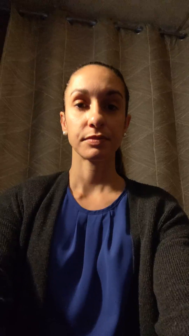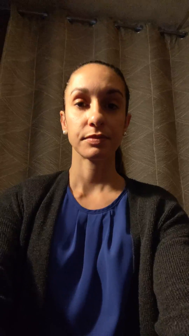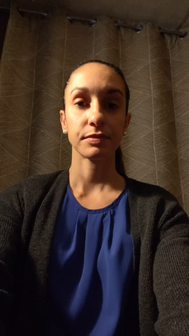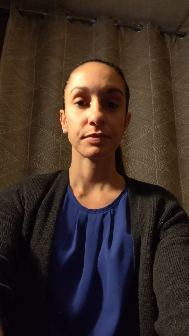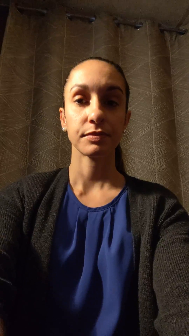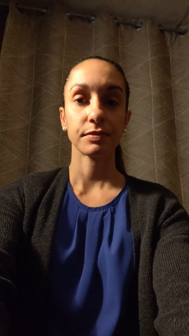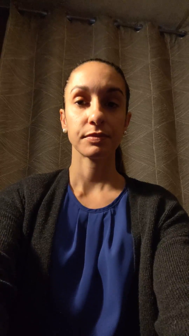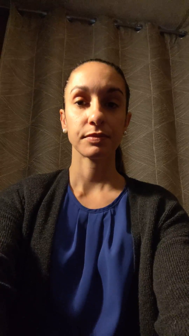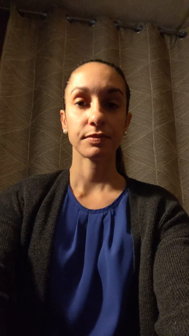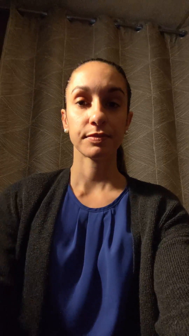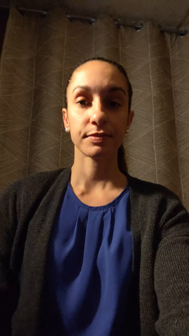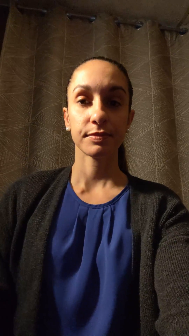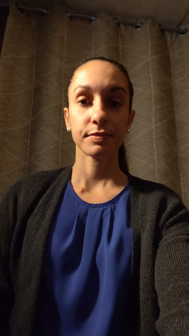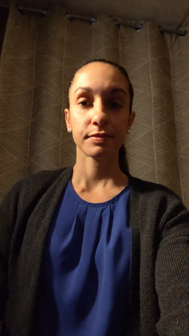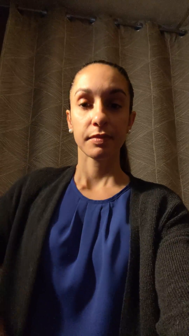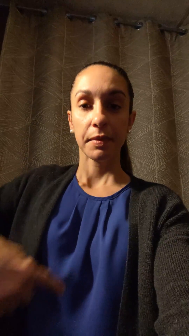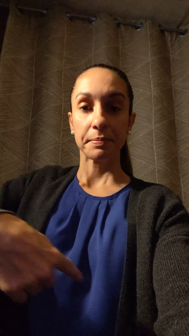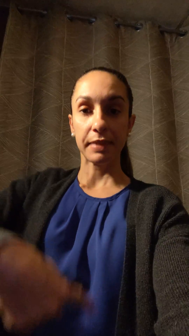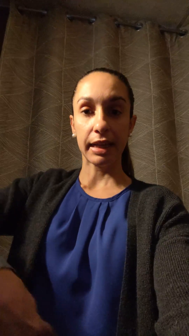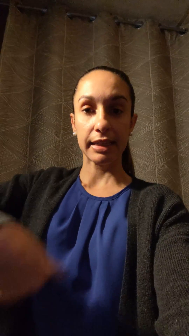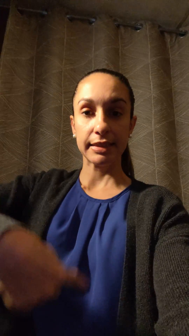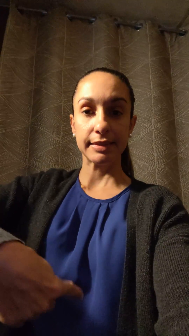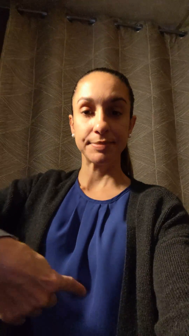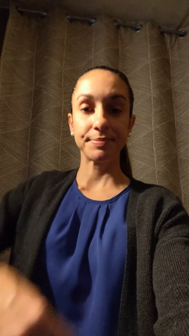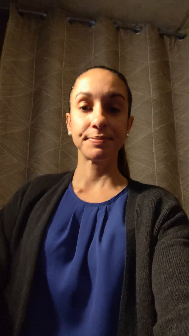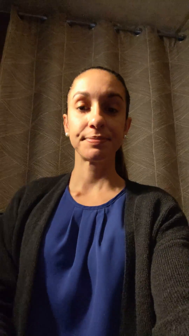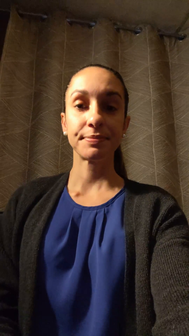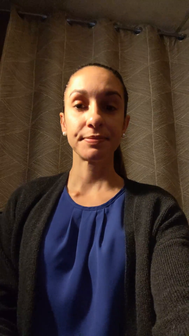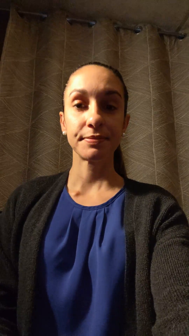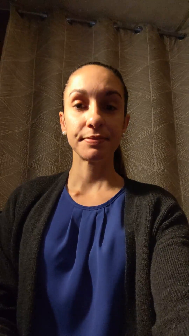belly button